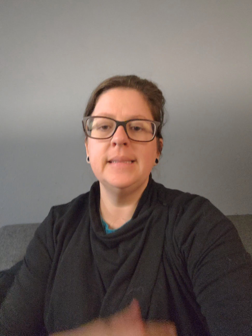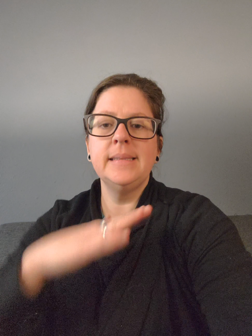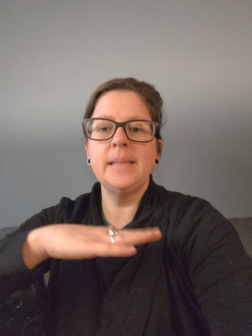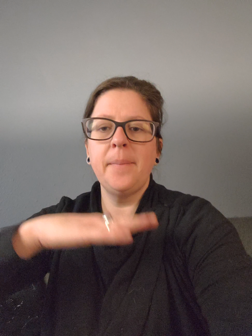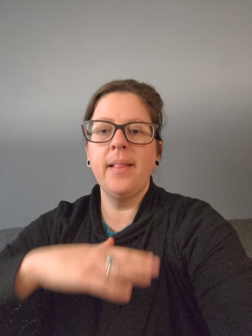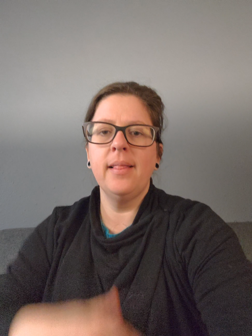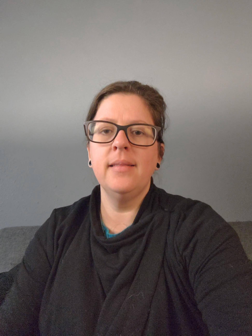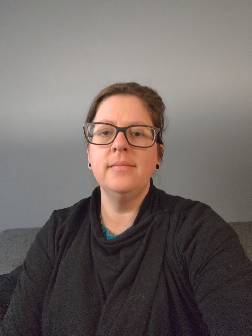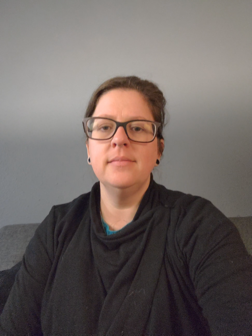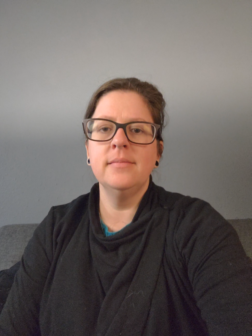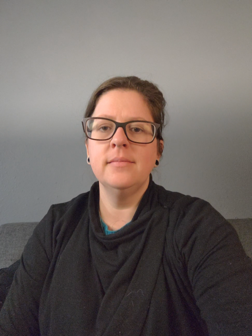table